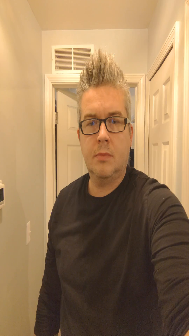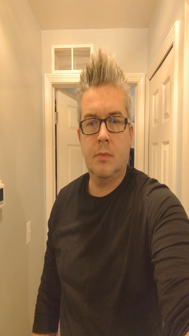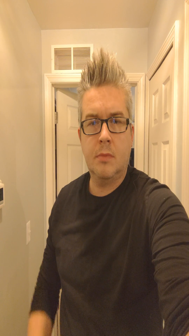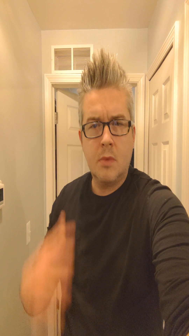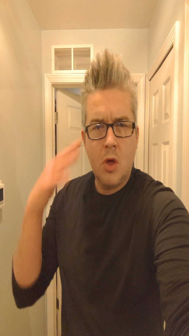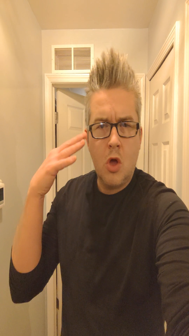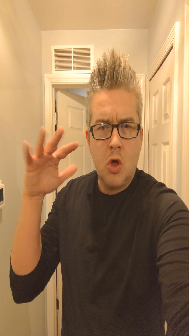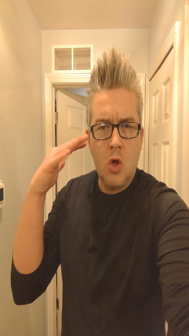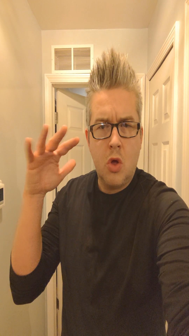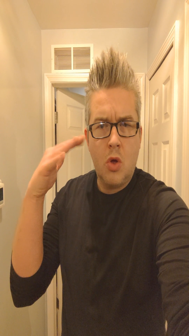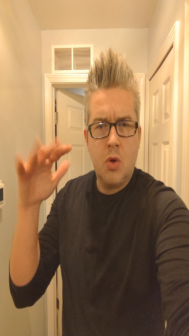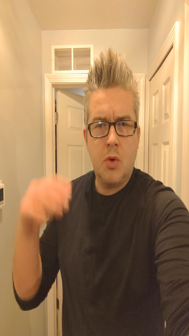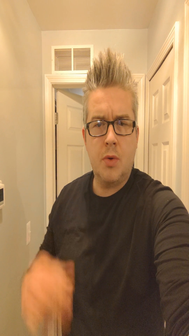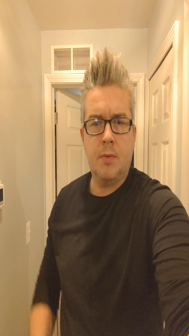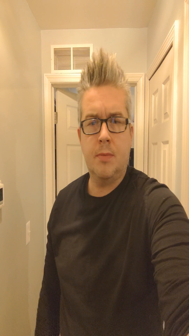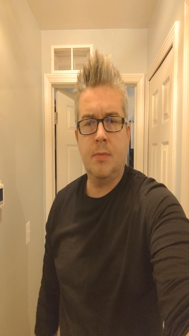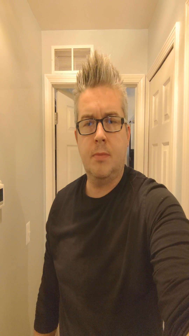noisy